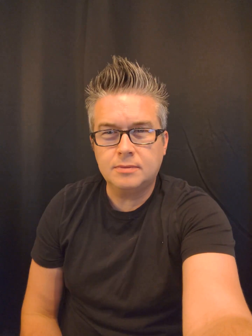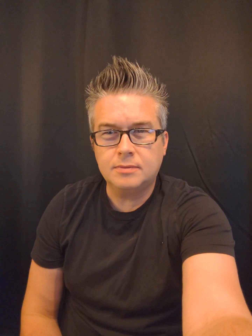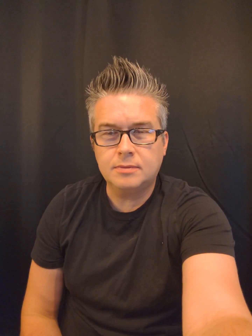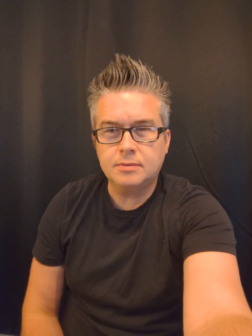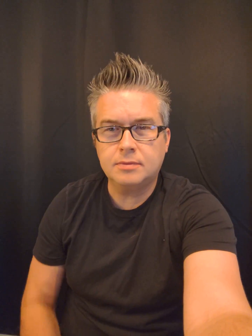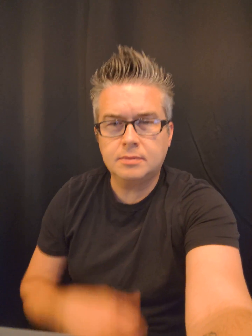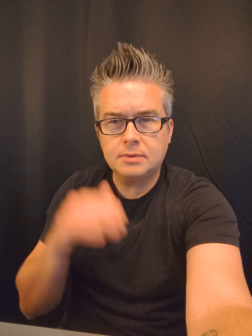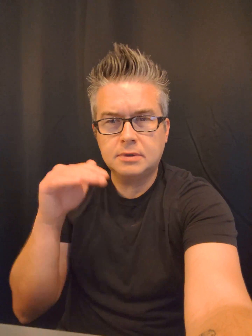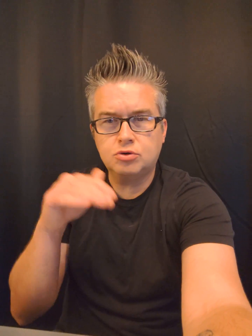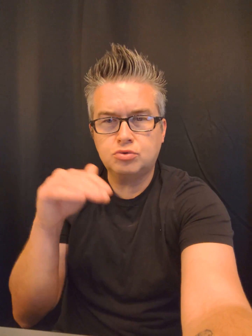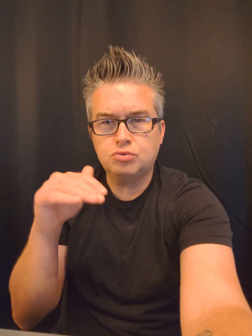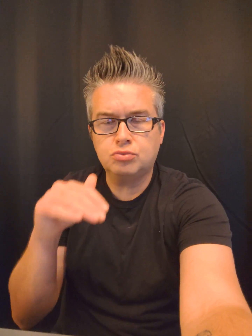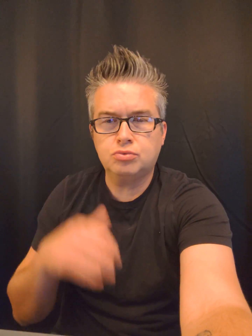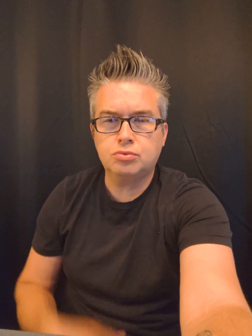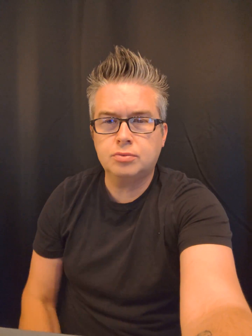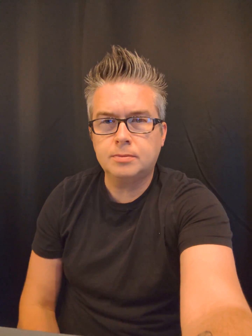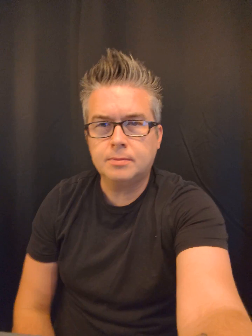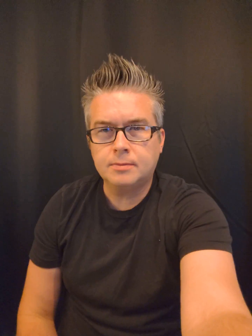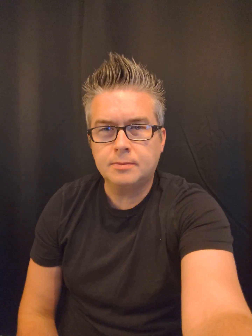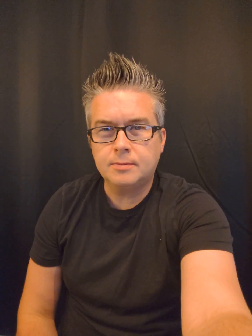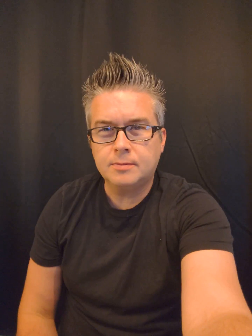doctor